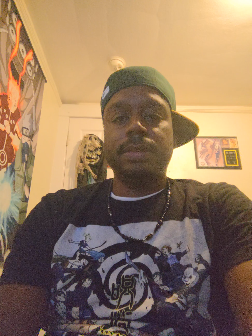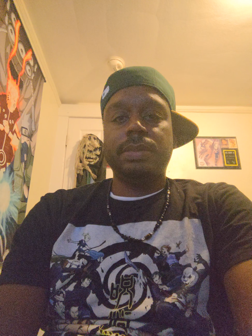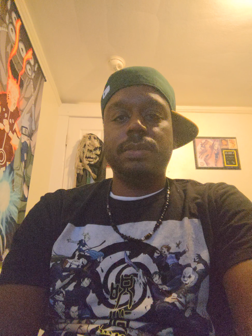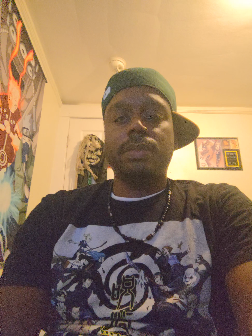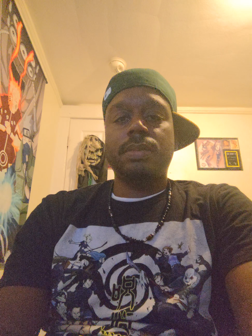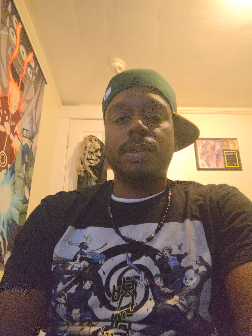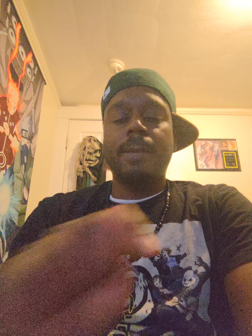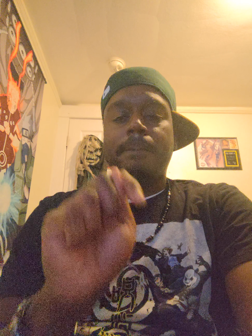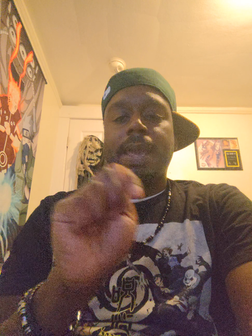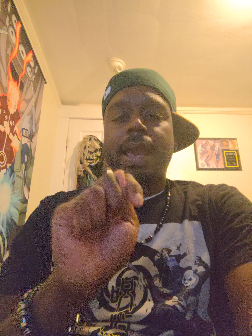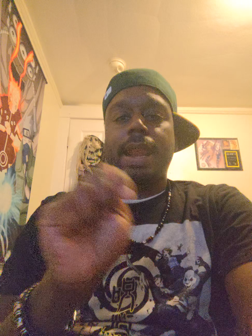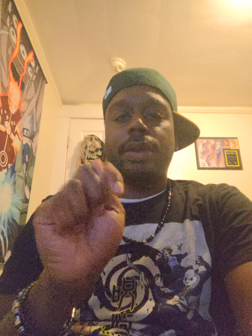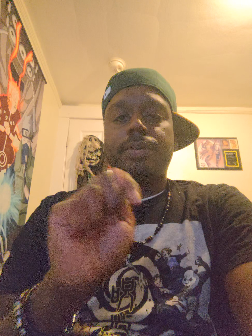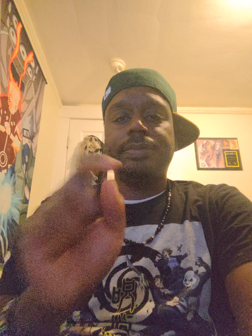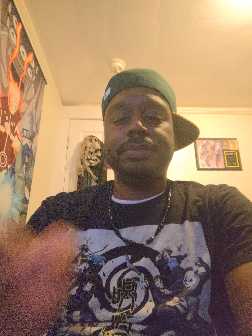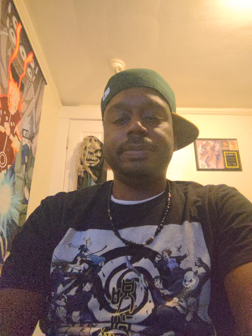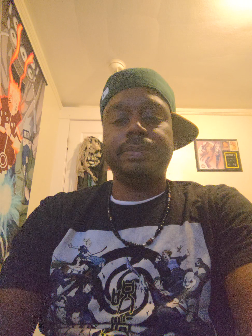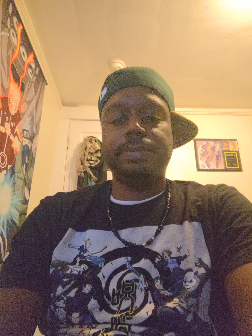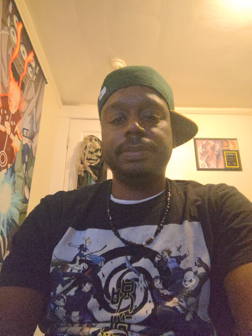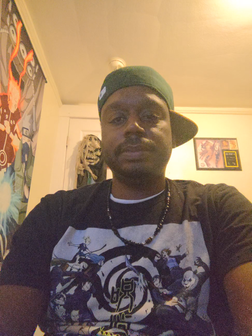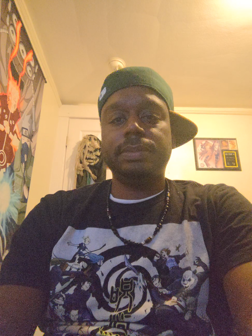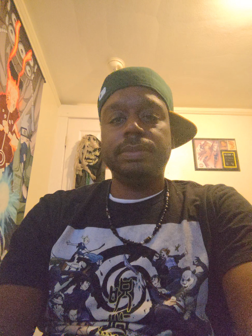potty